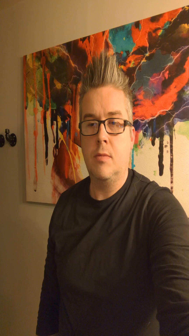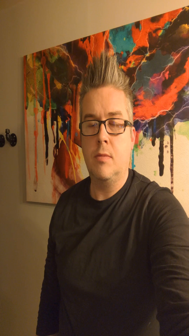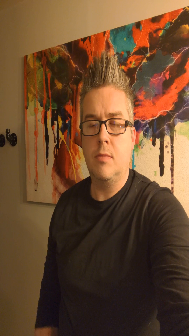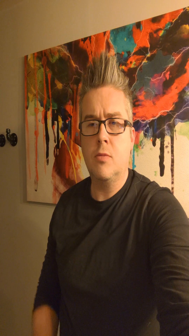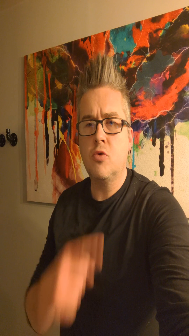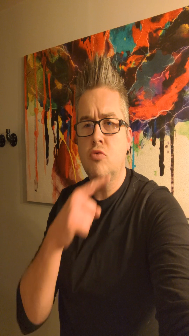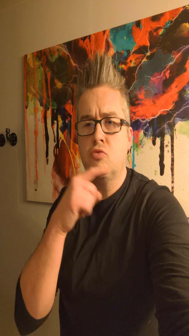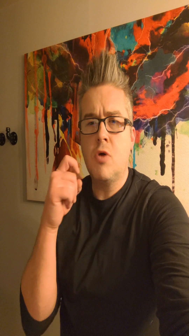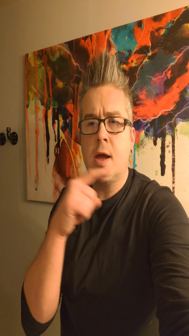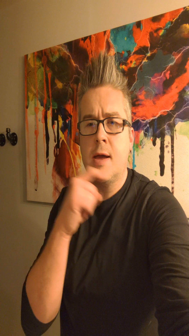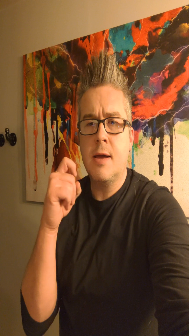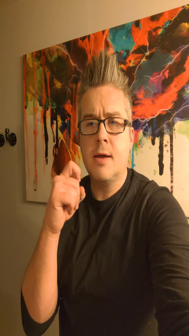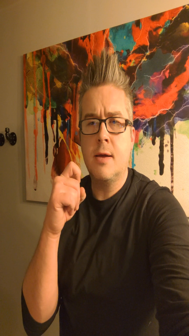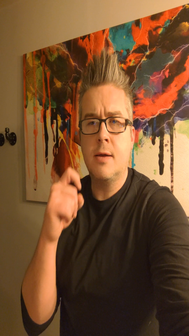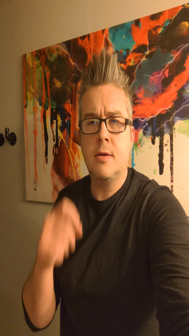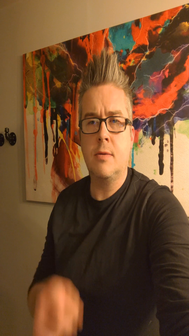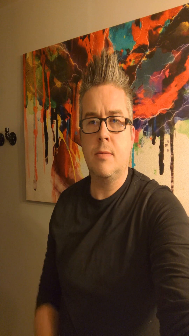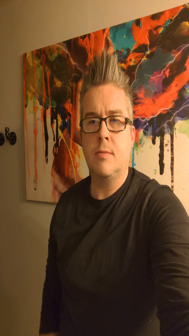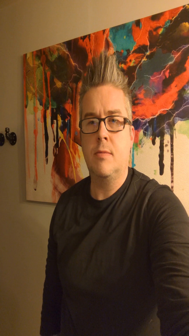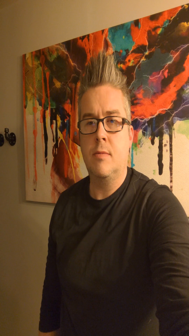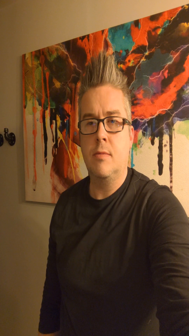dryer